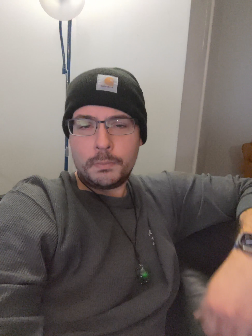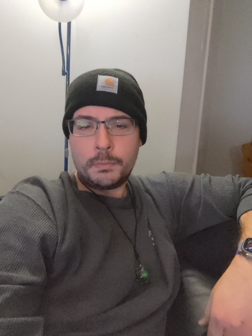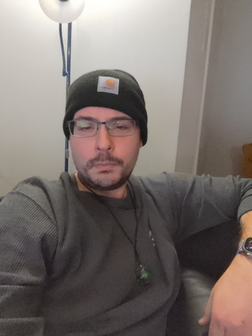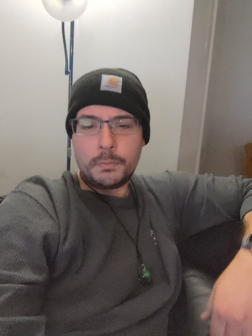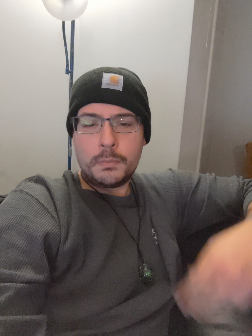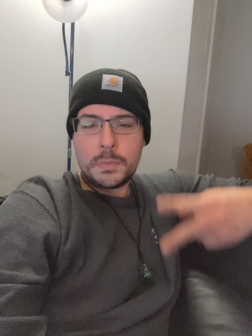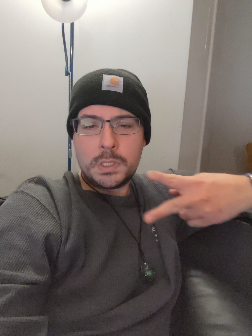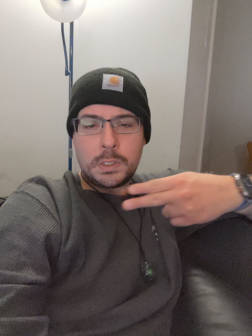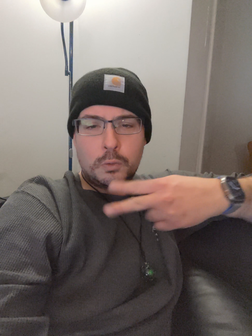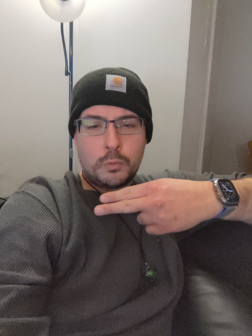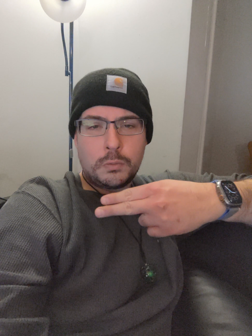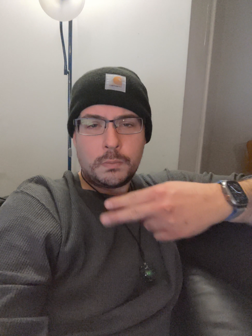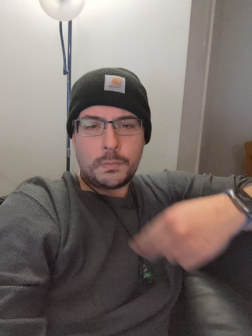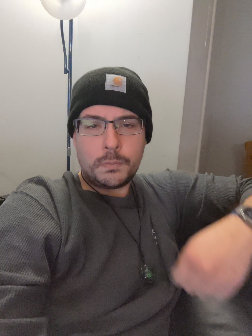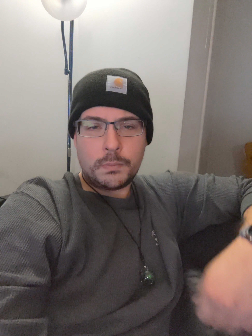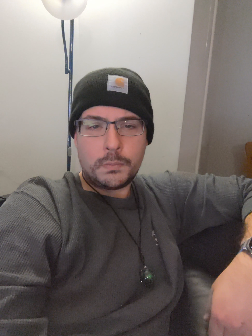scissors